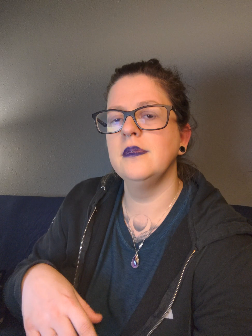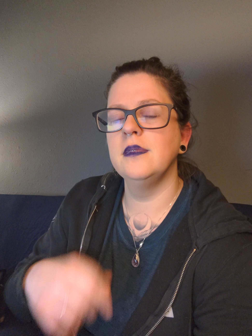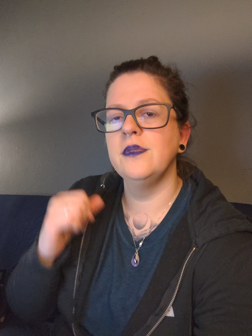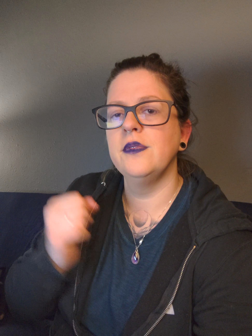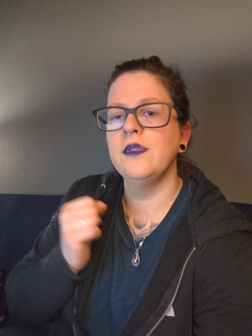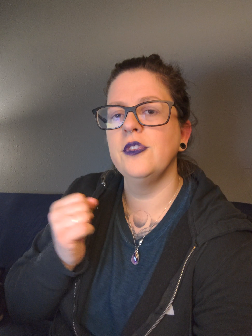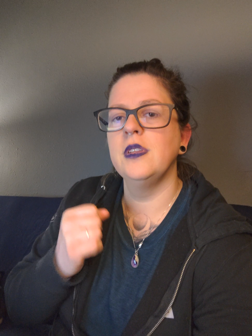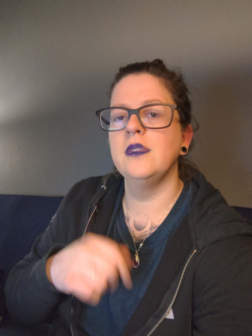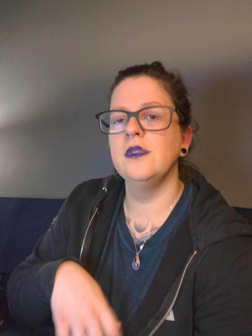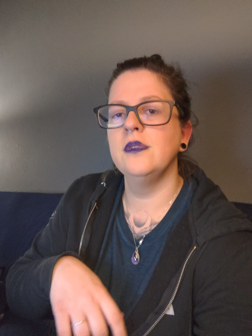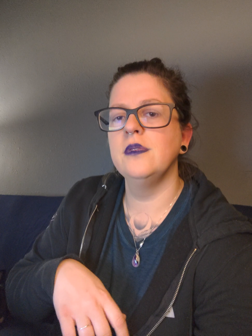refrigerator